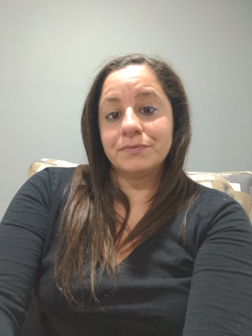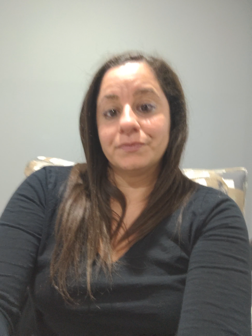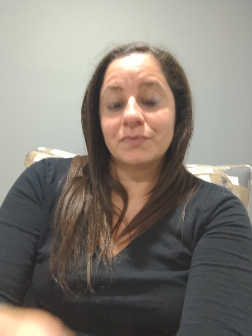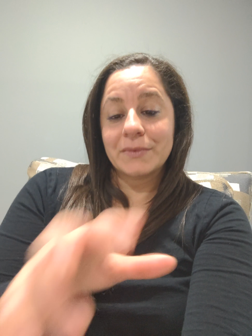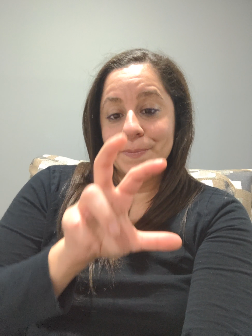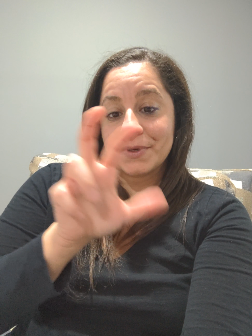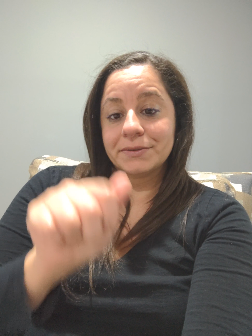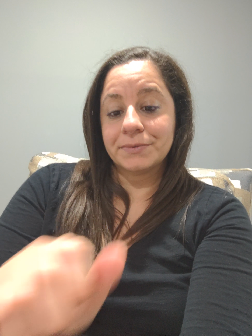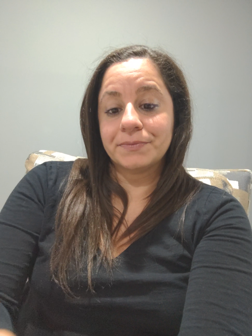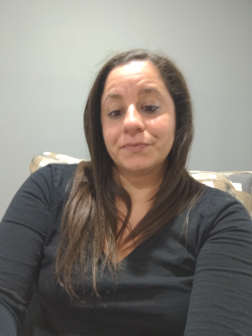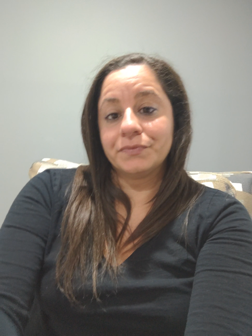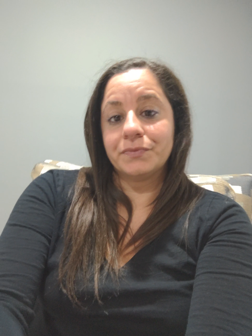pizza